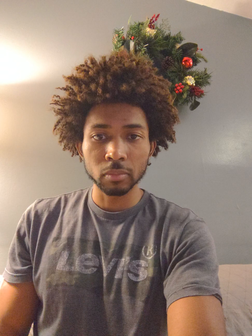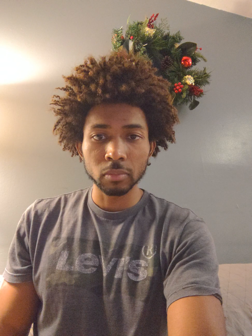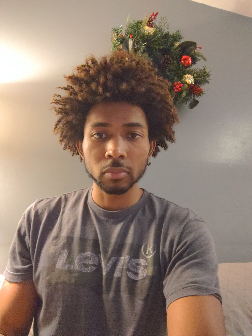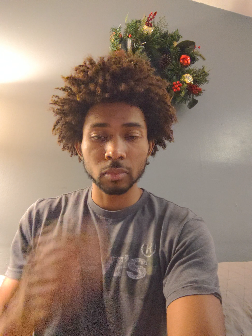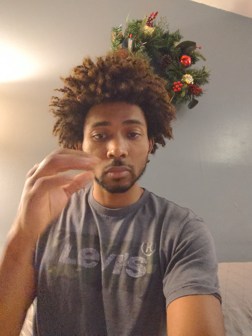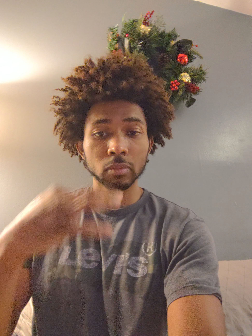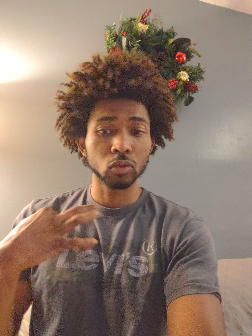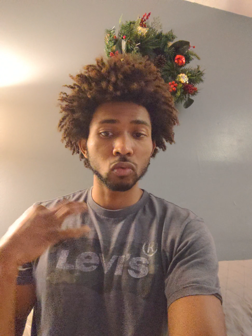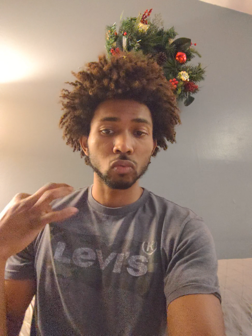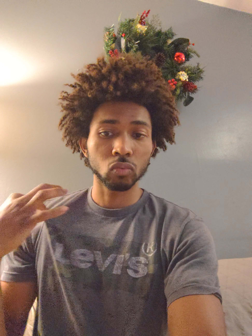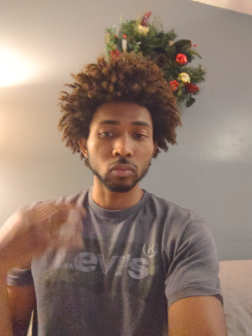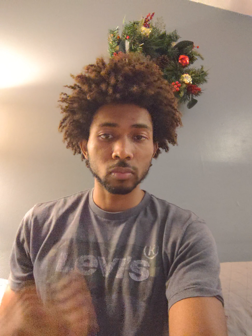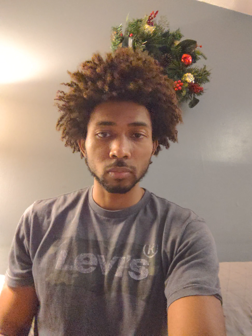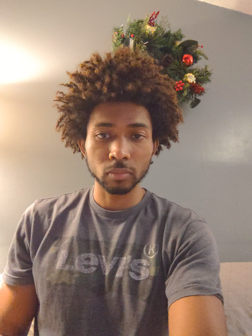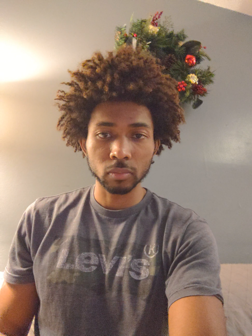shirt